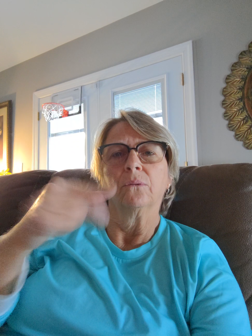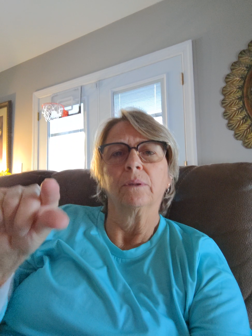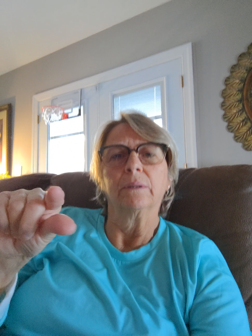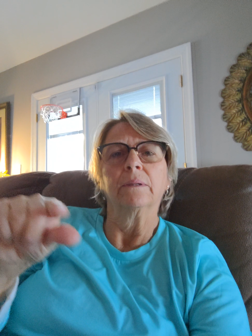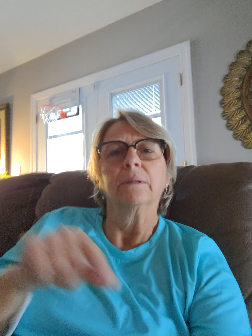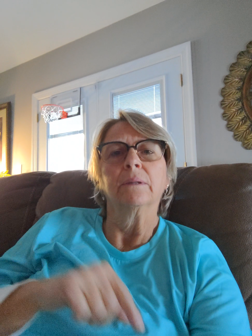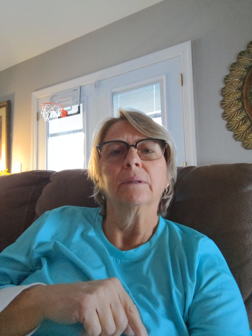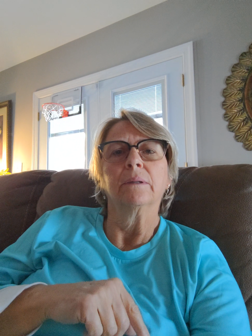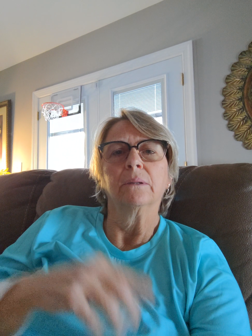green